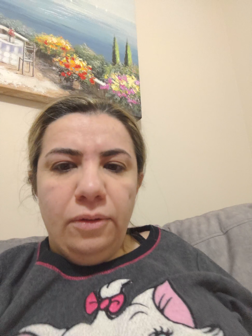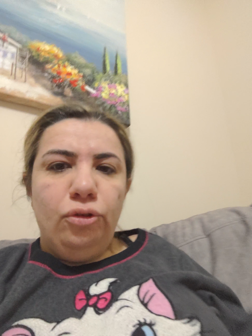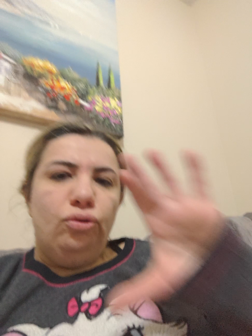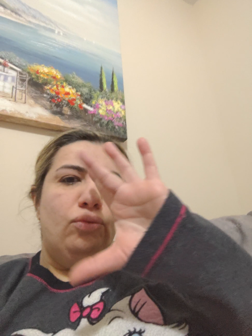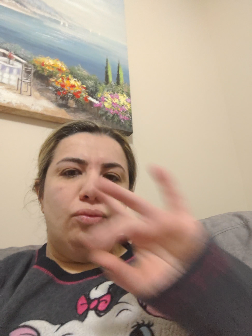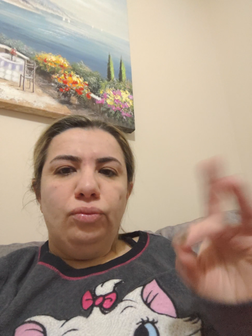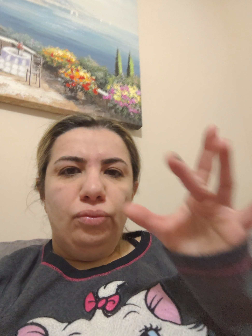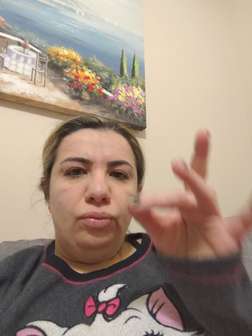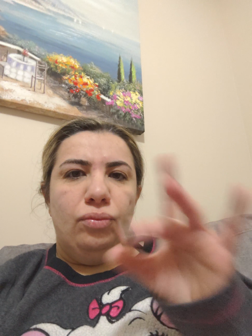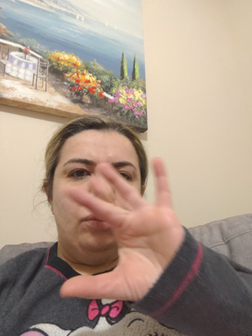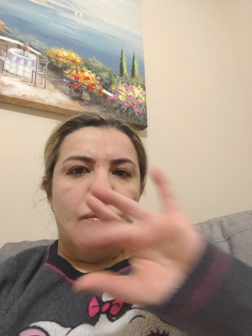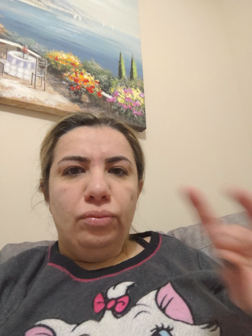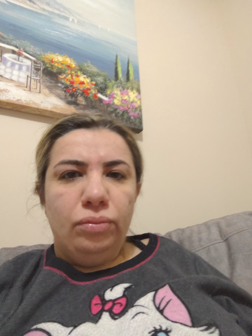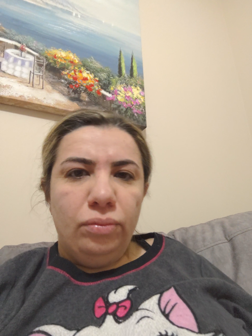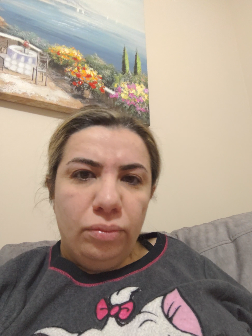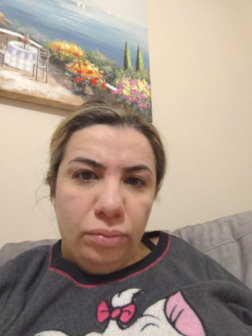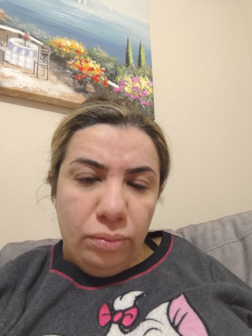story